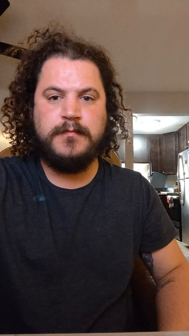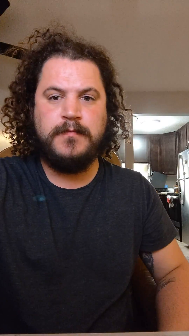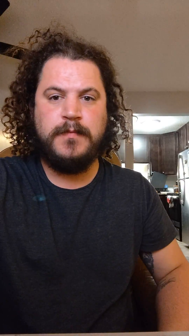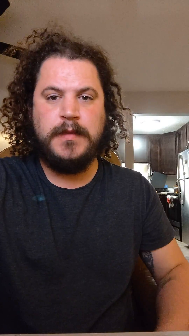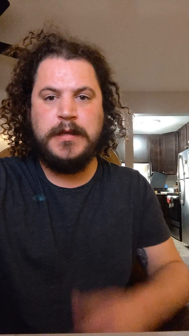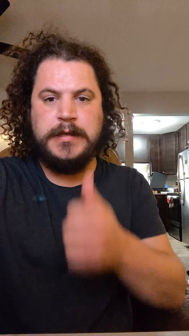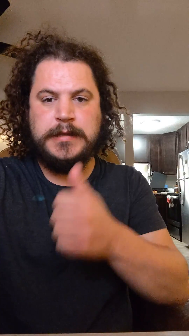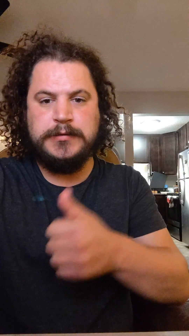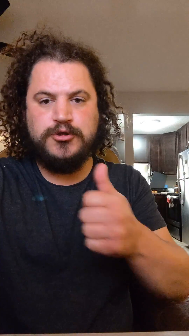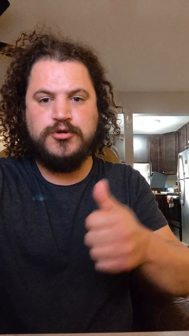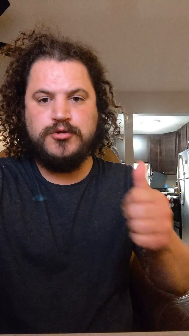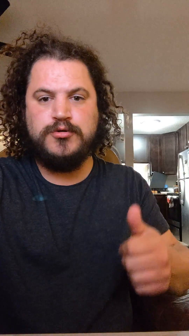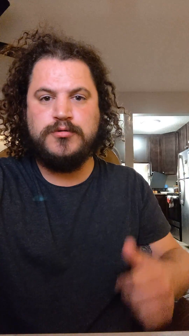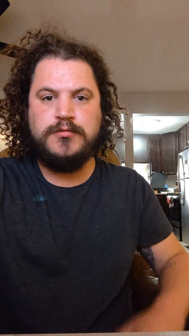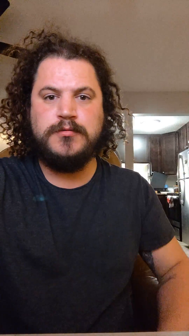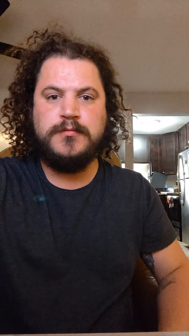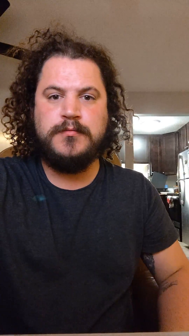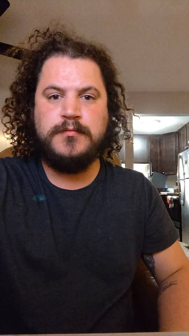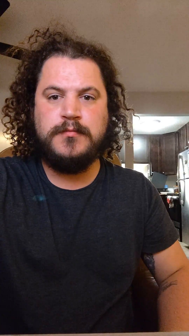each